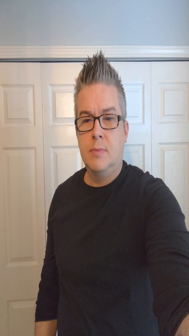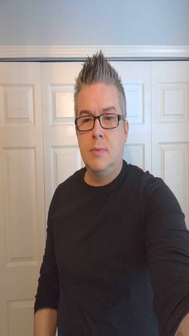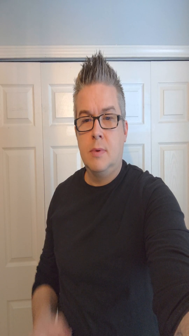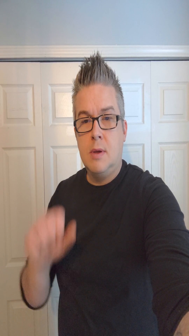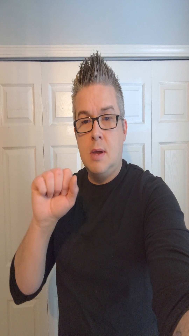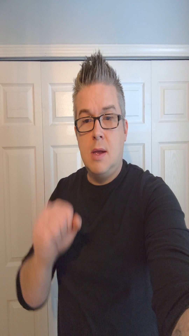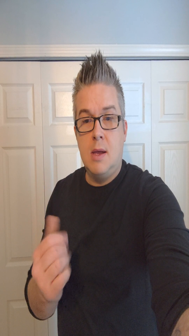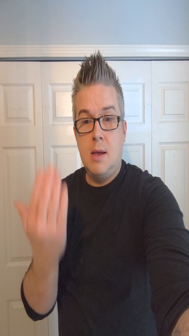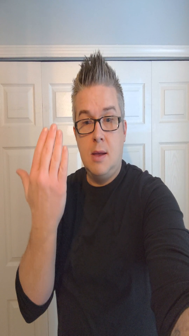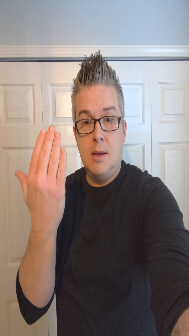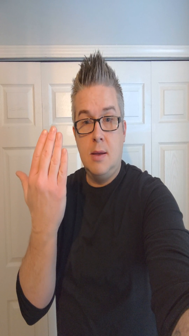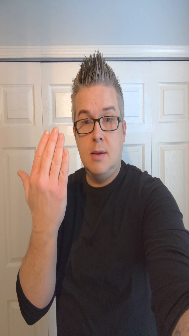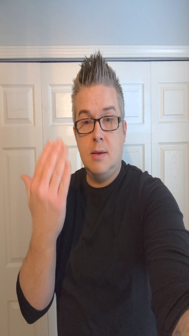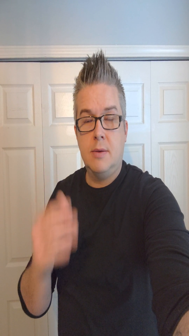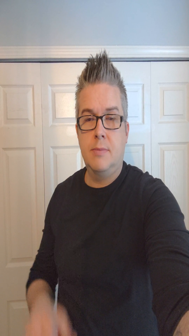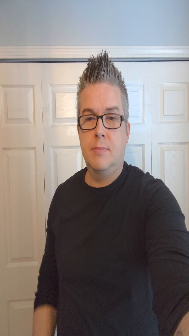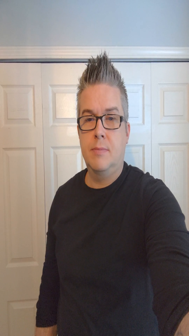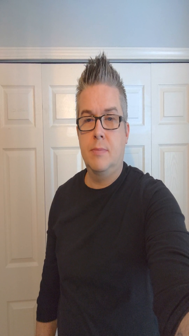mitten